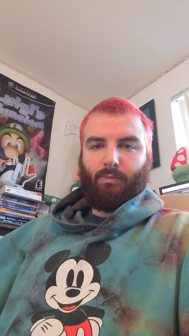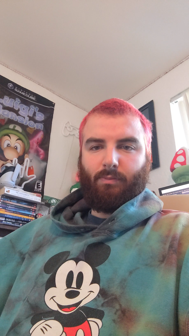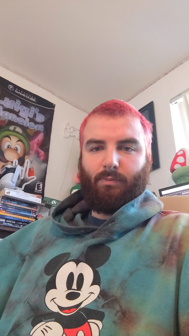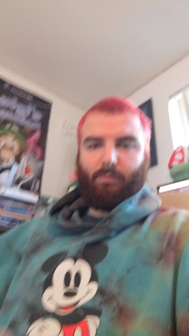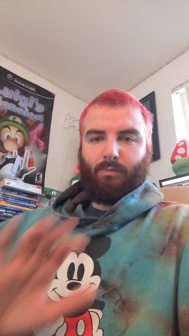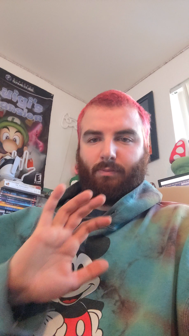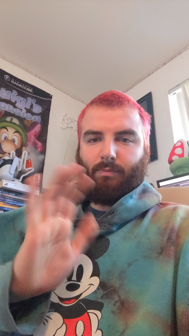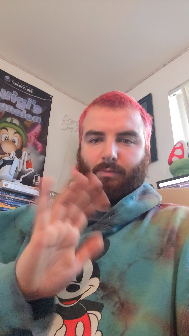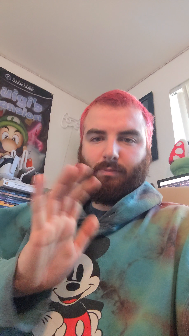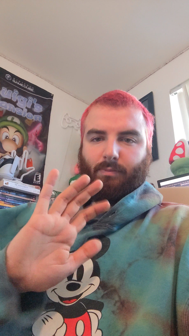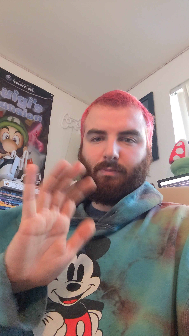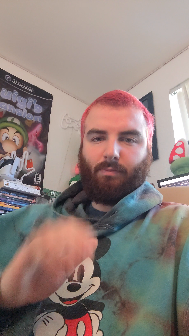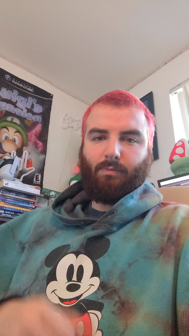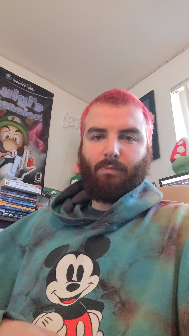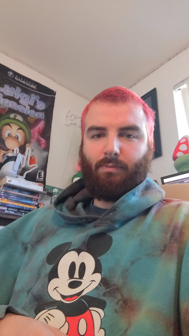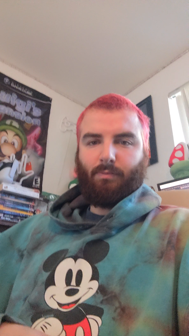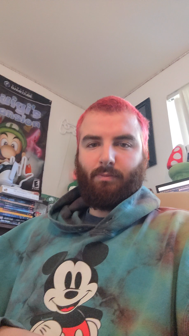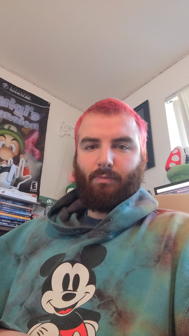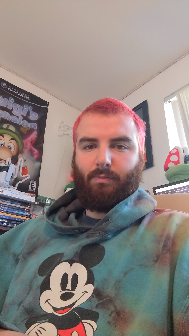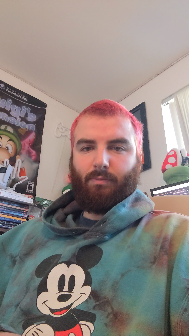cheese